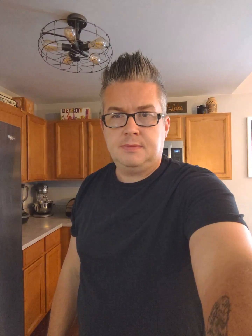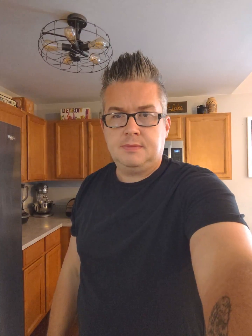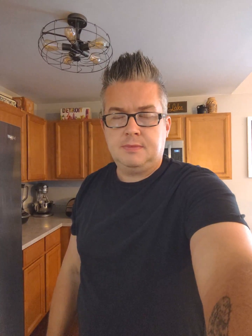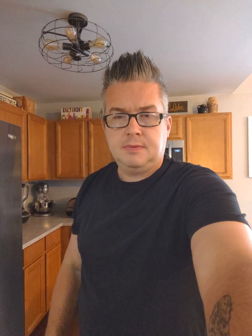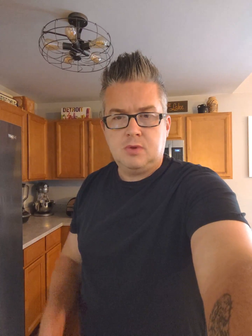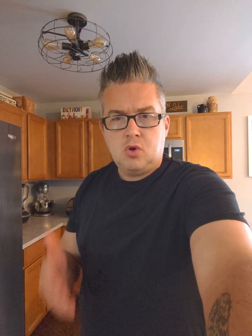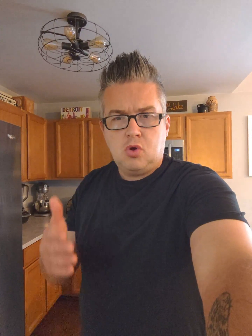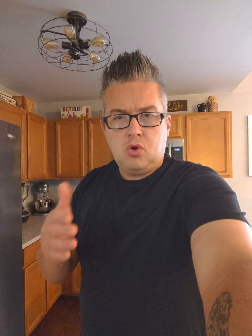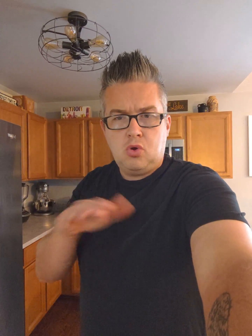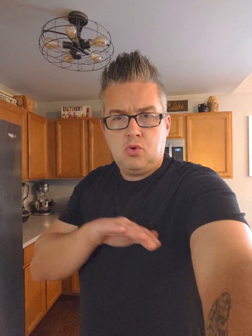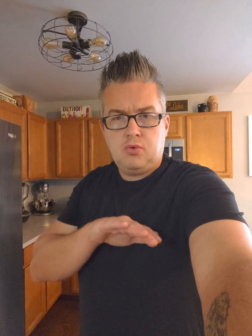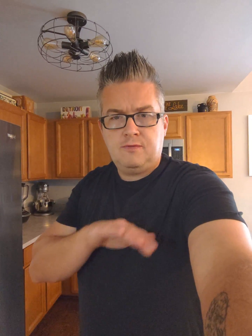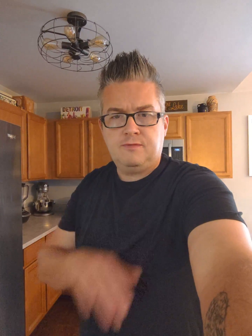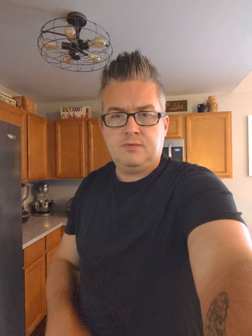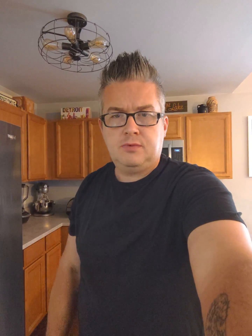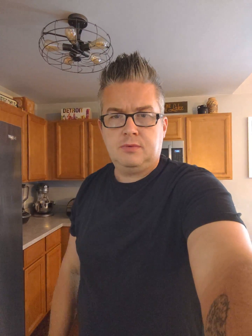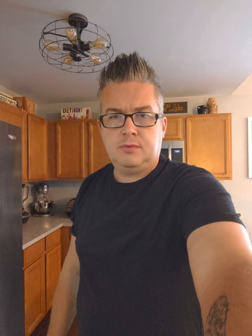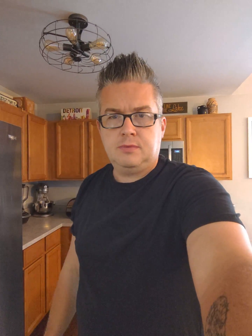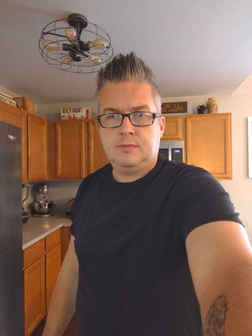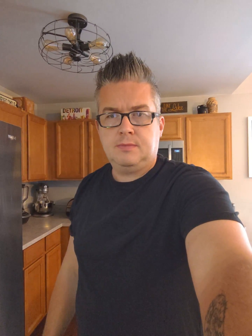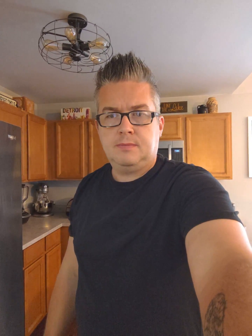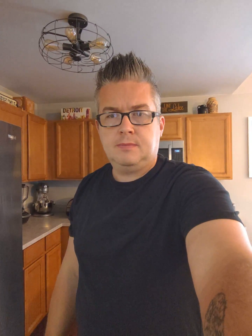cover